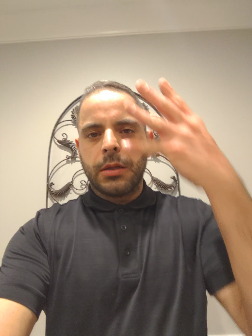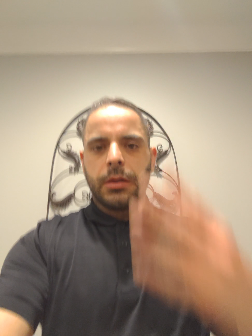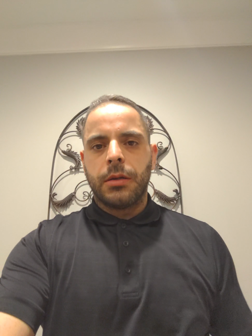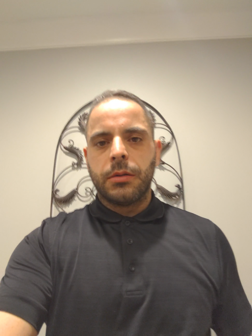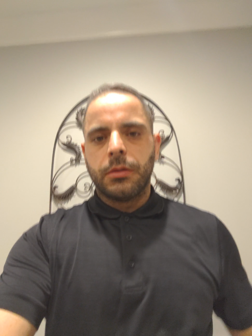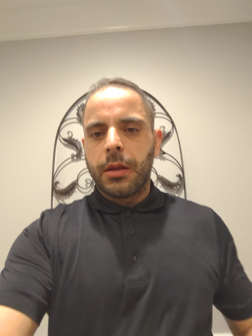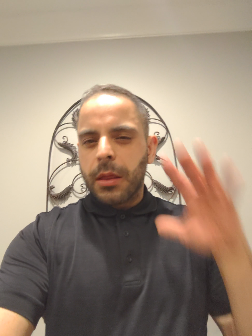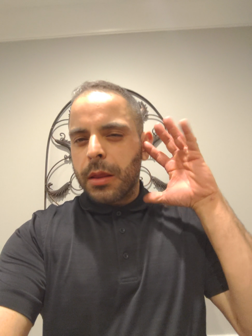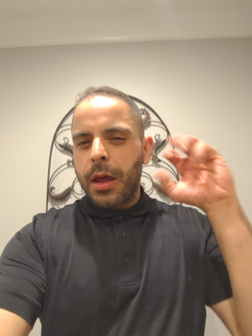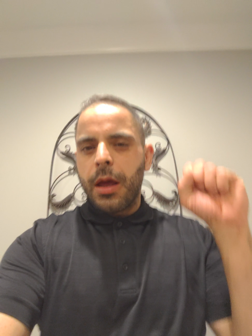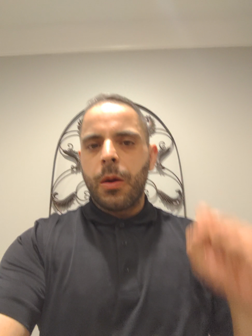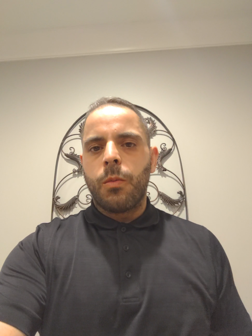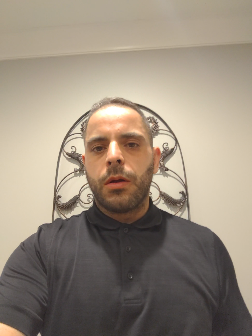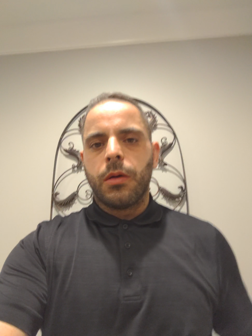loud